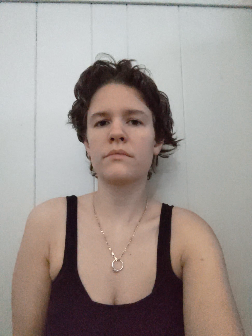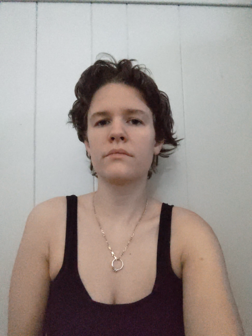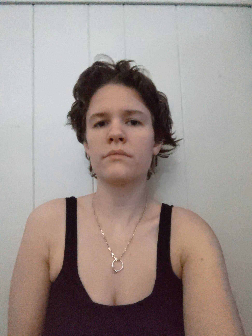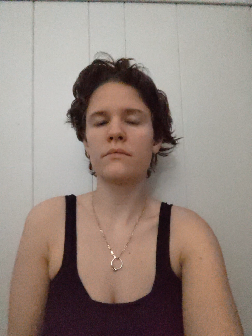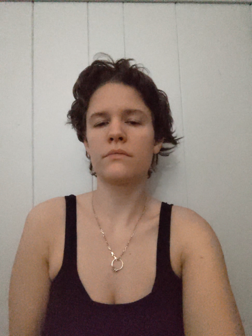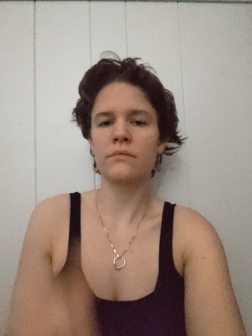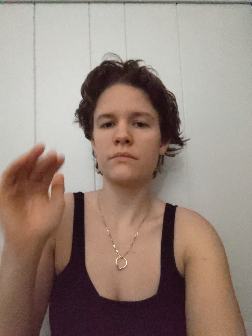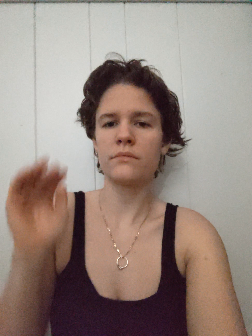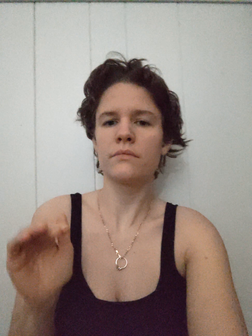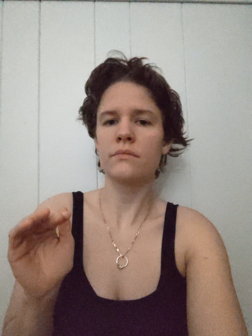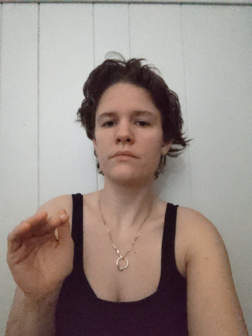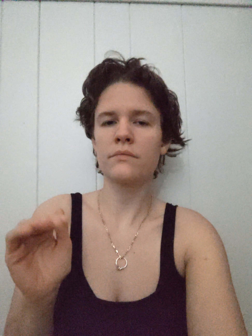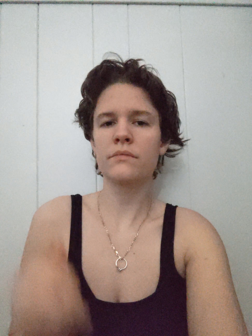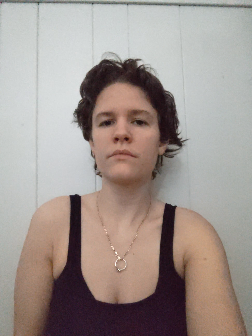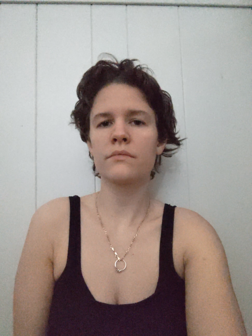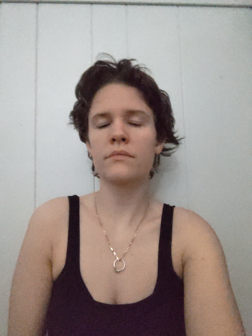child